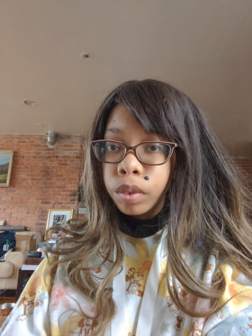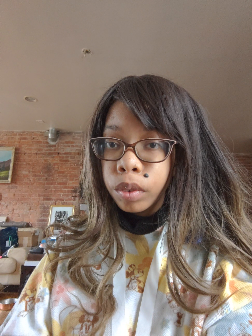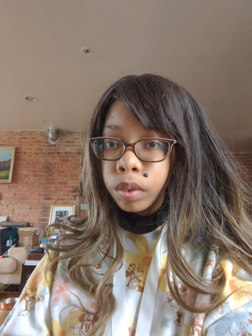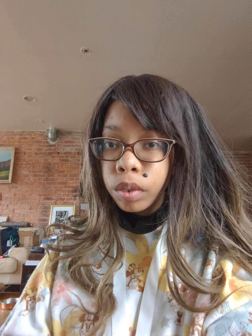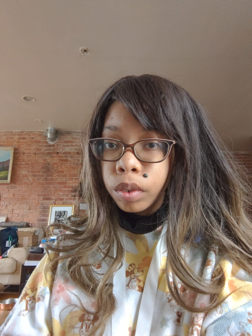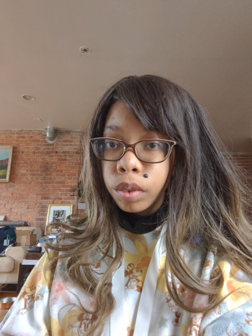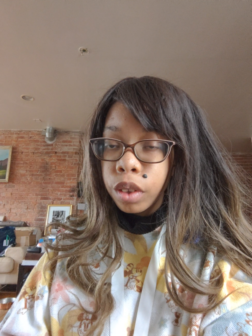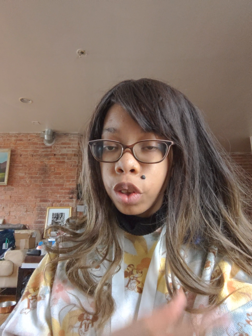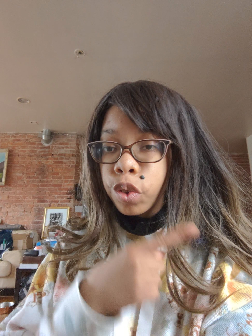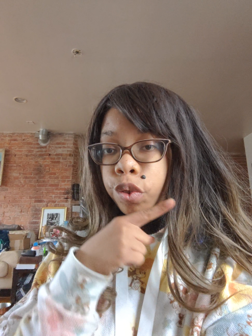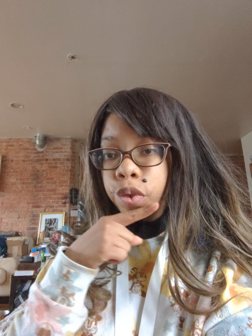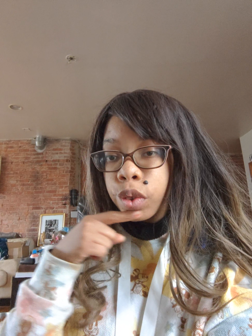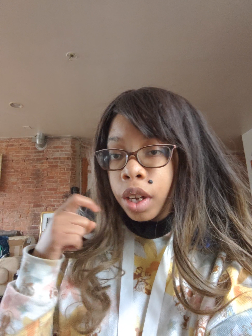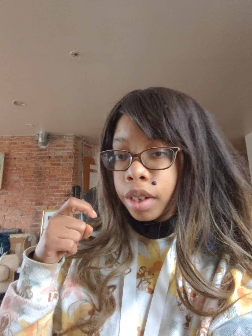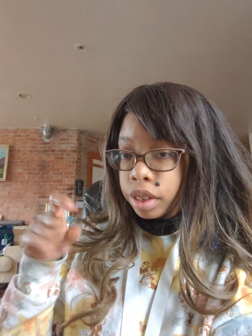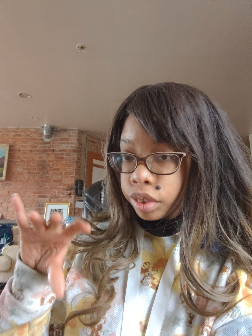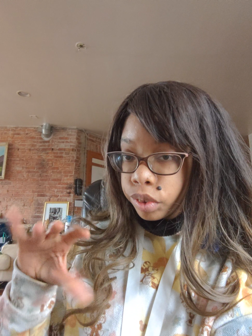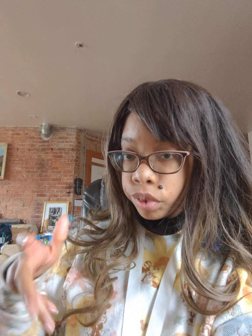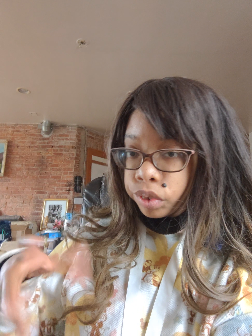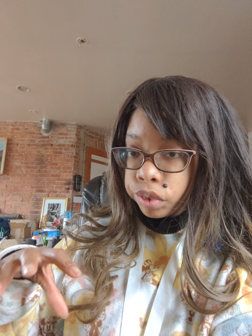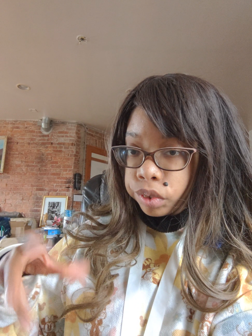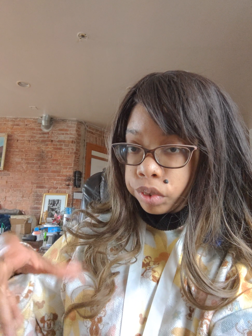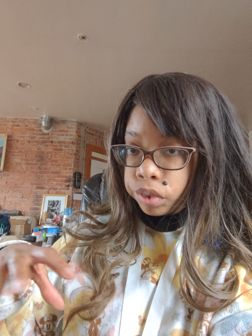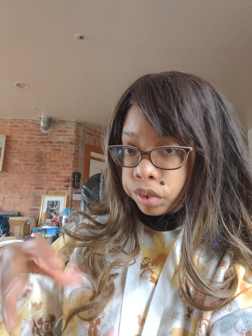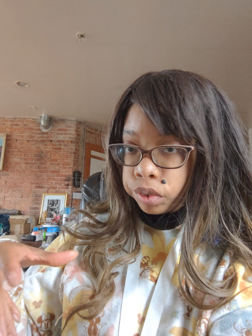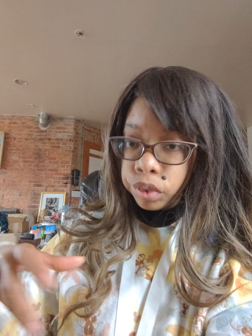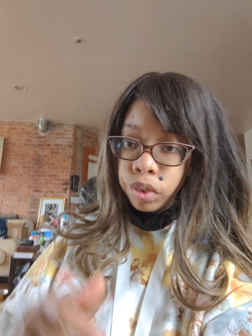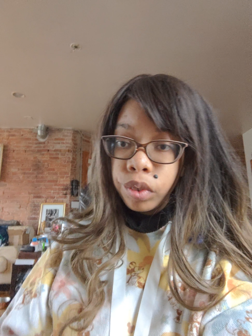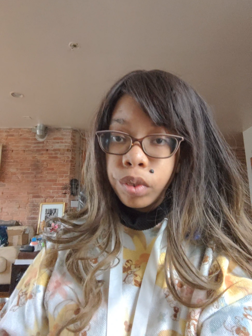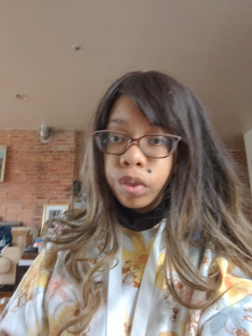dryer